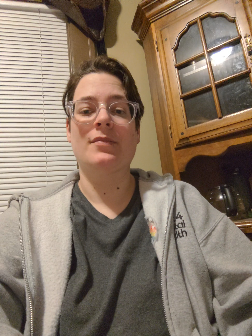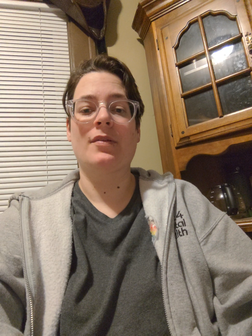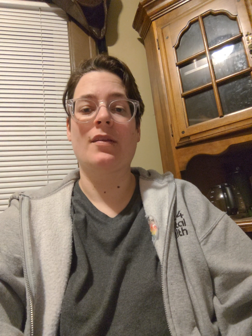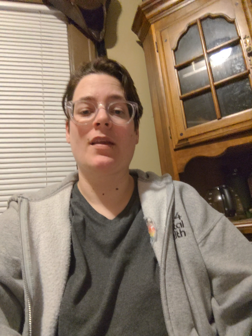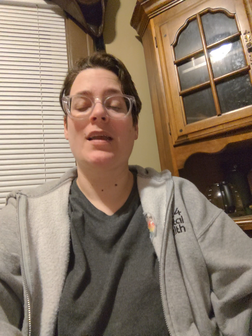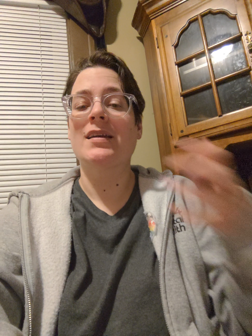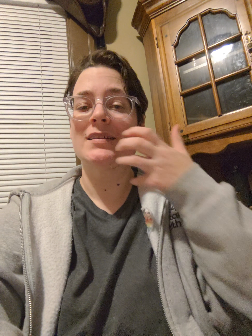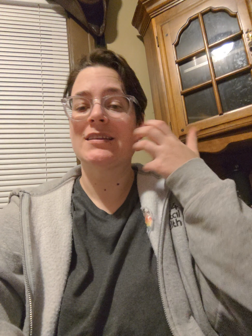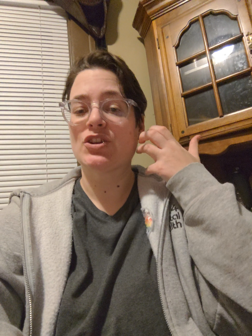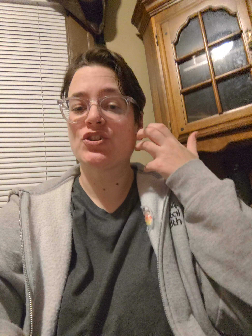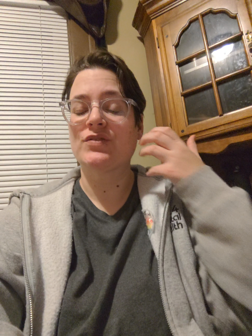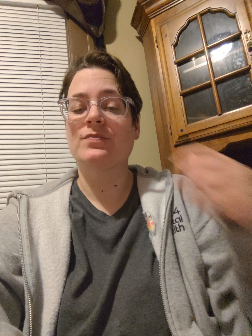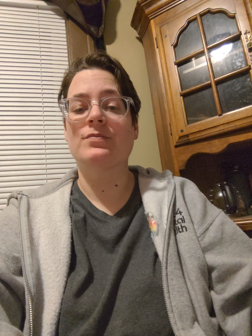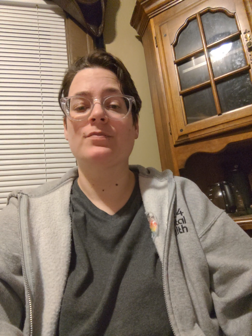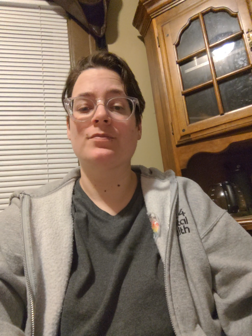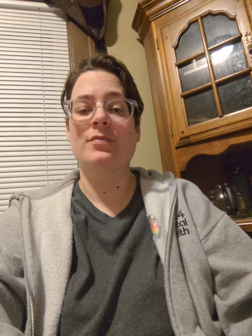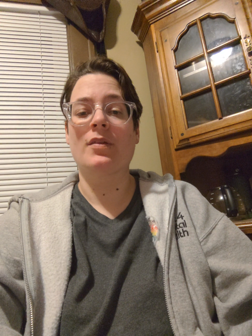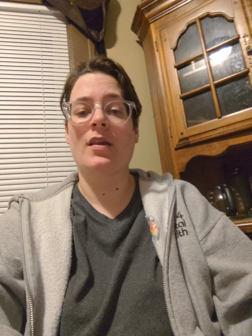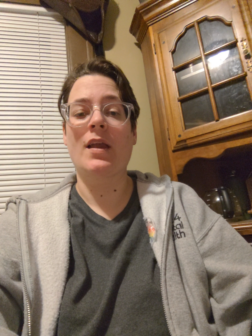tiger